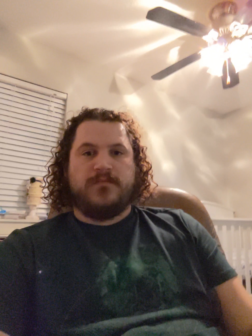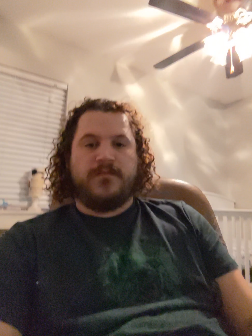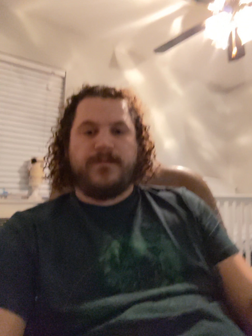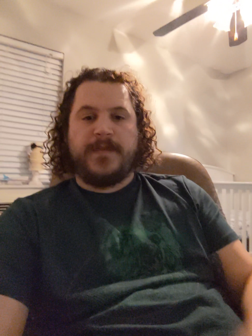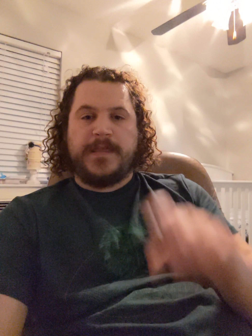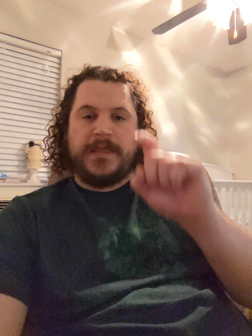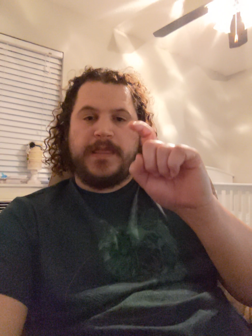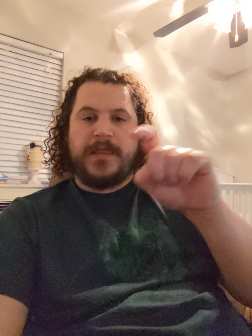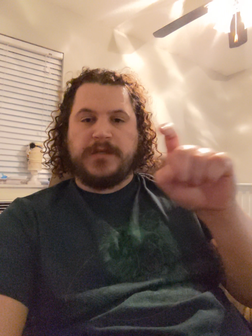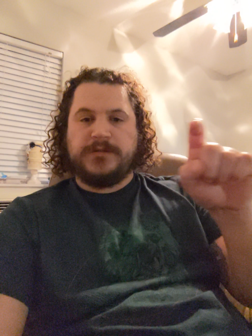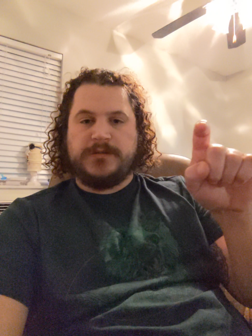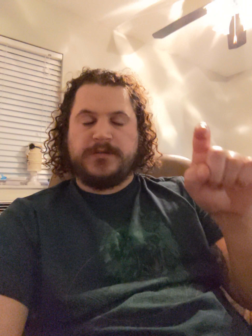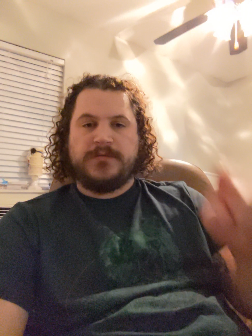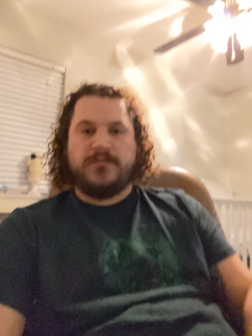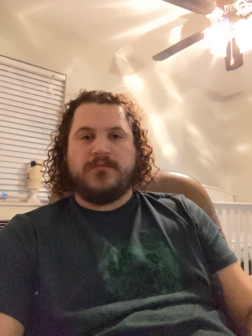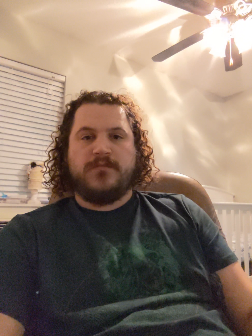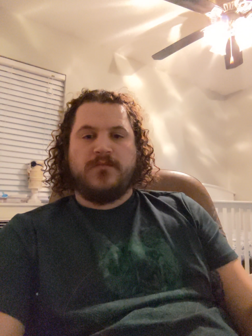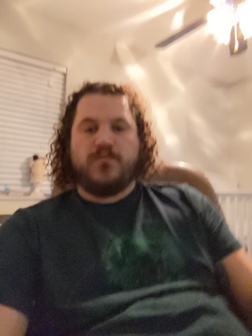closet